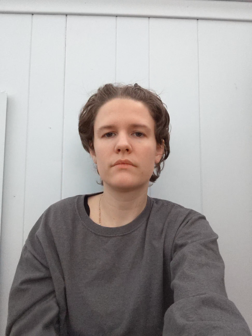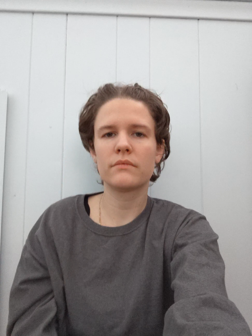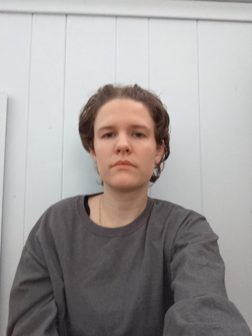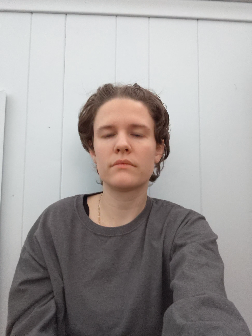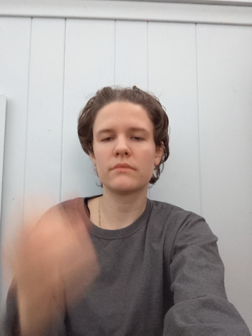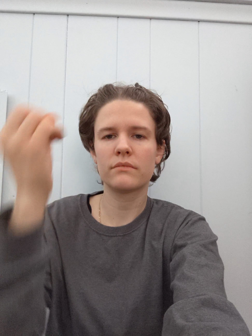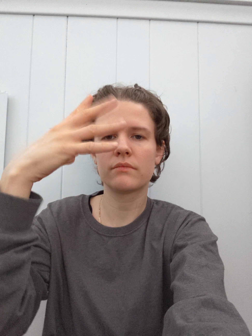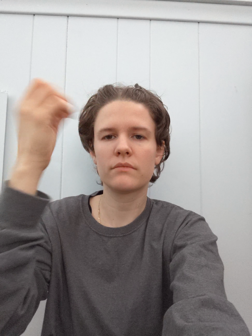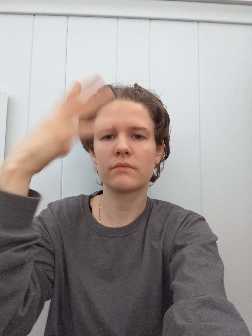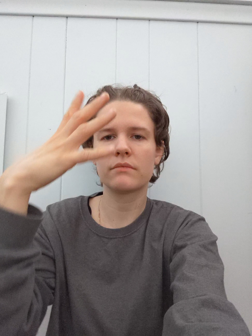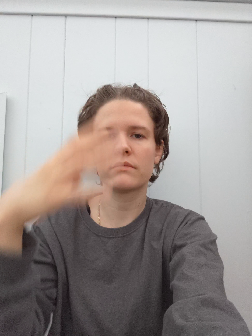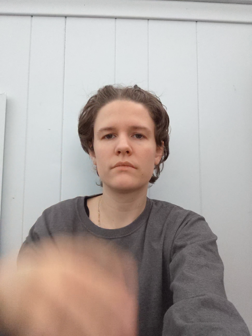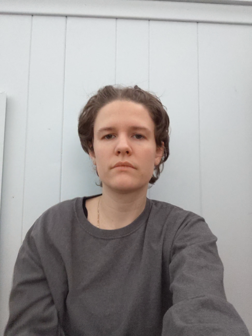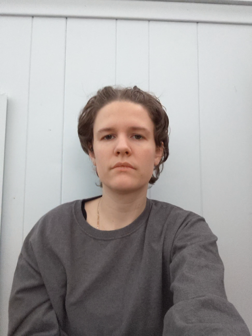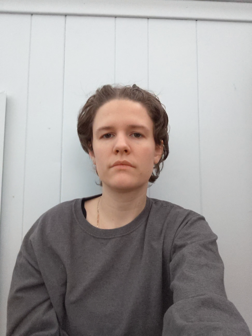shower